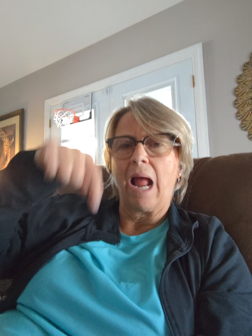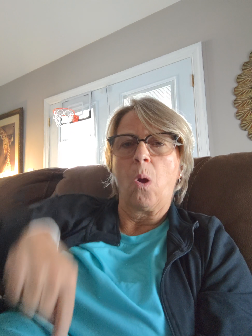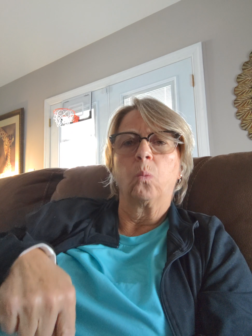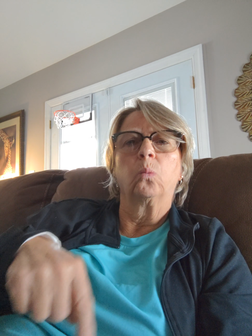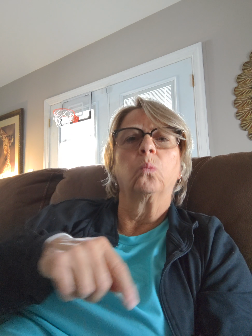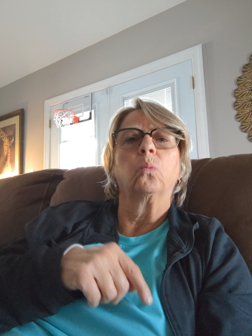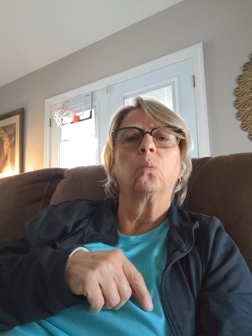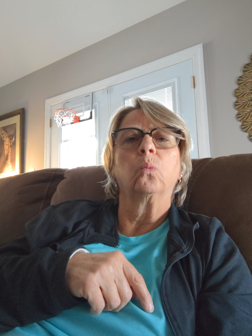down